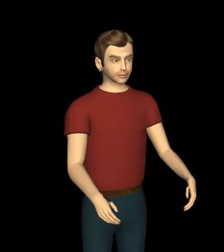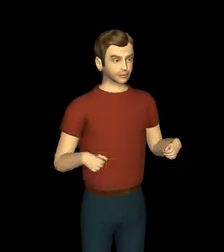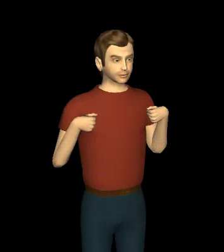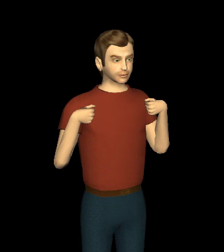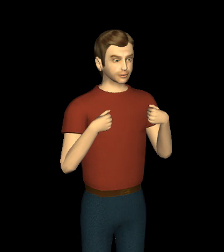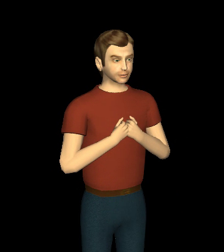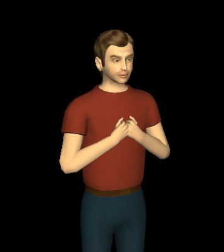معطف